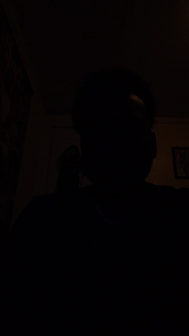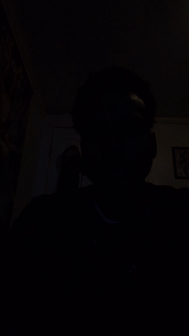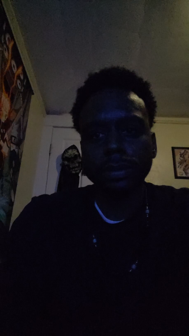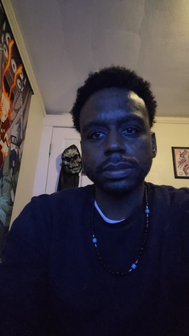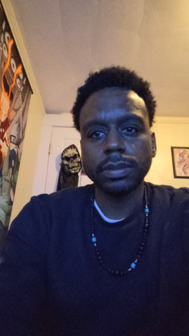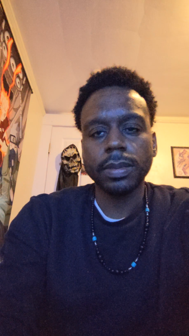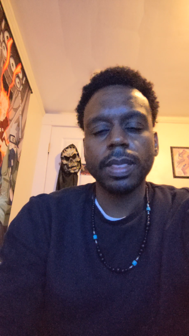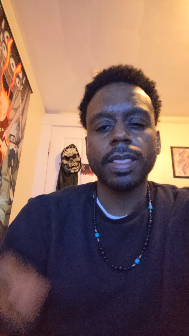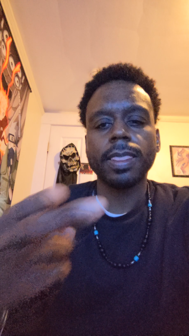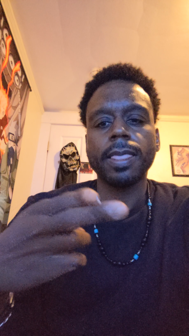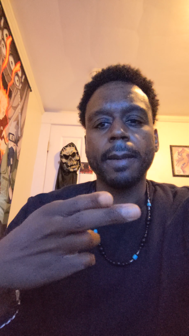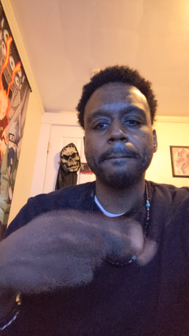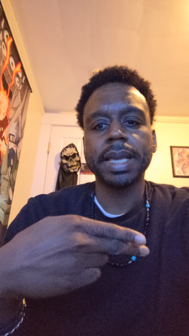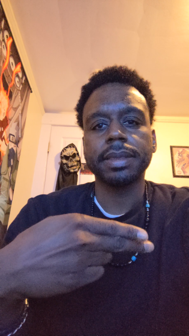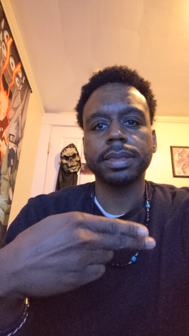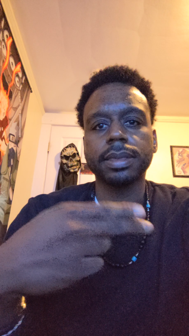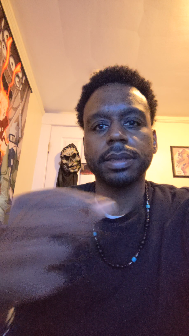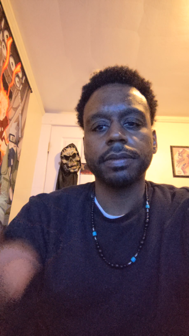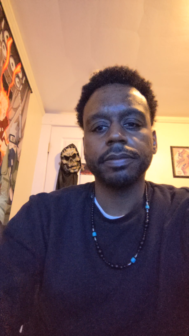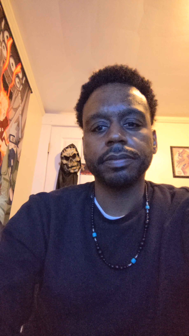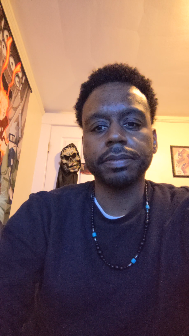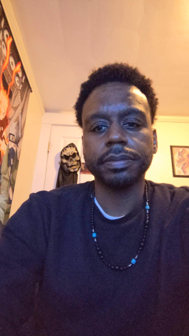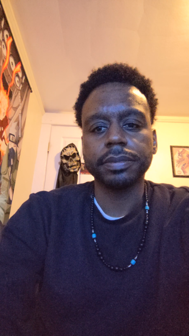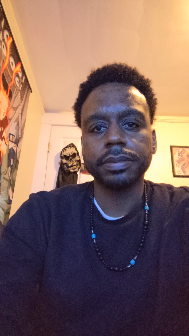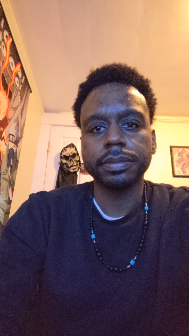belt